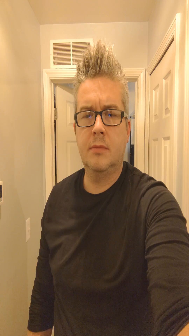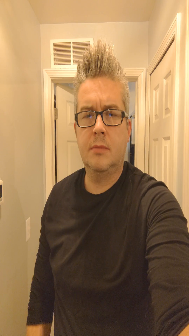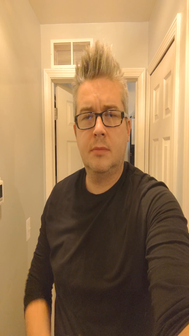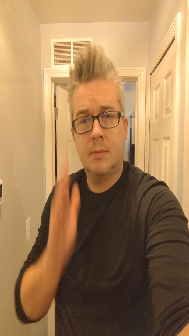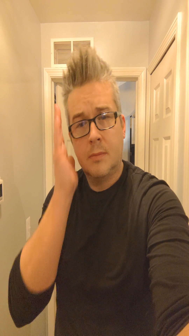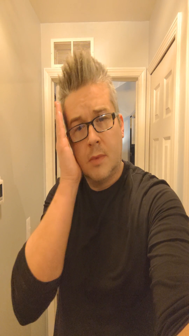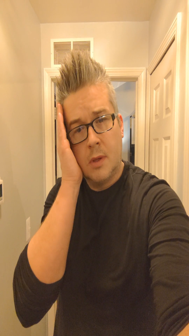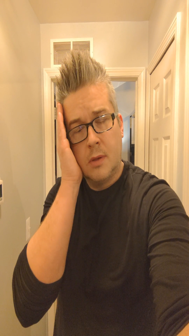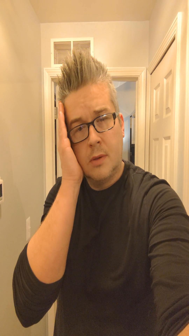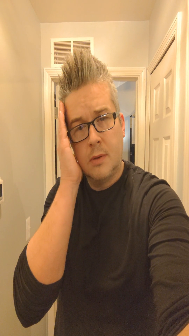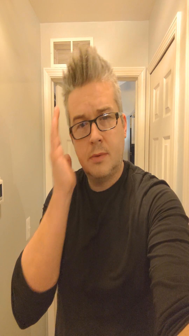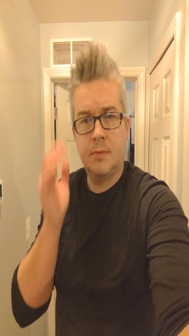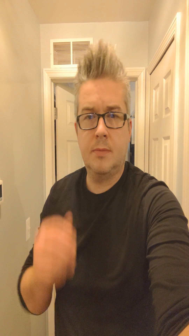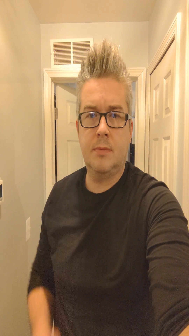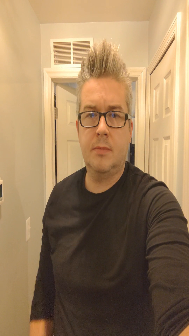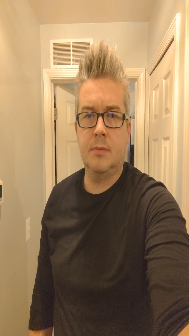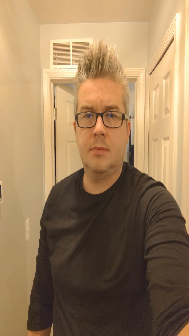bed